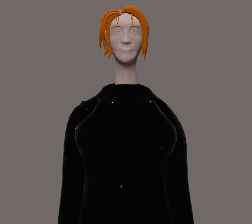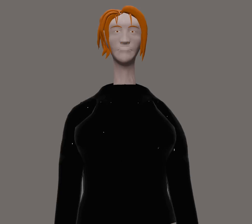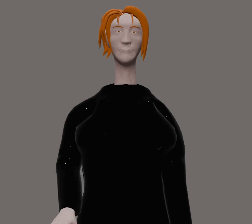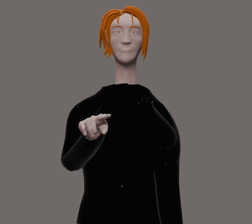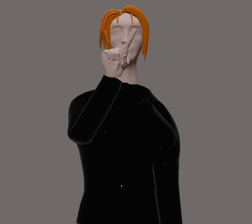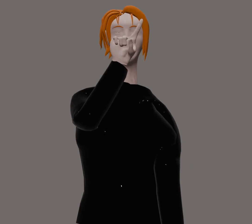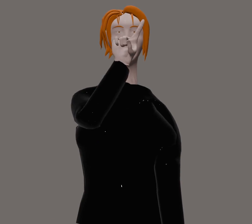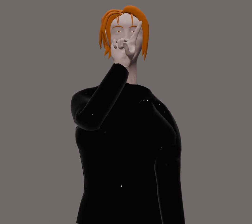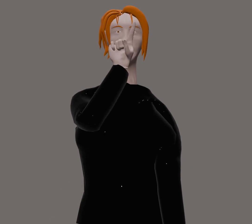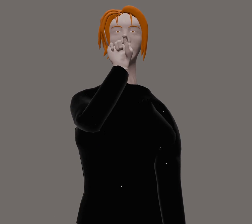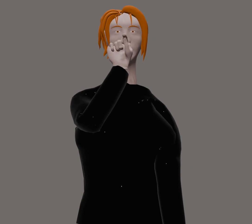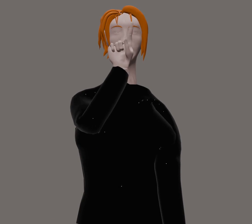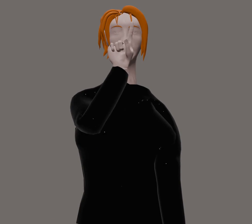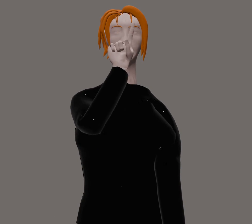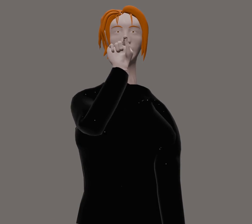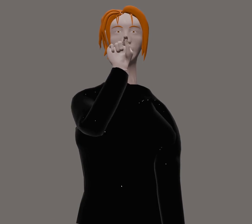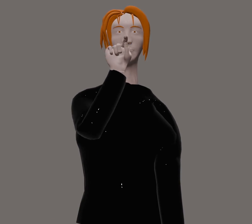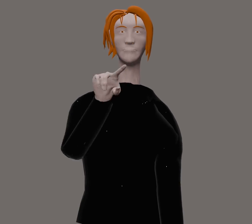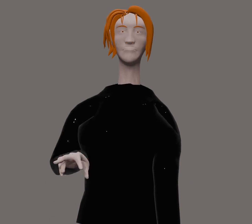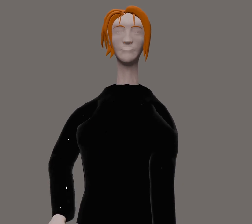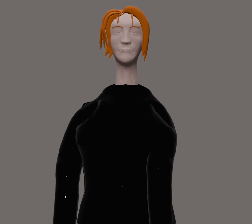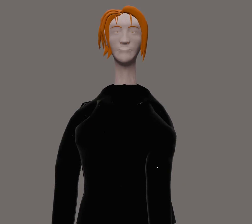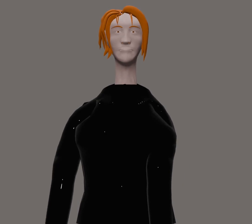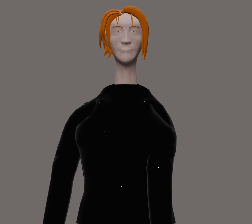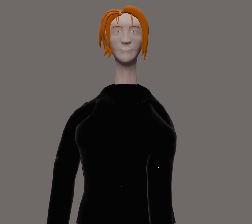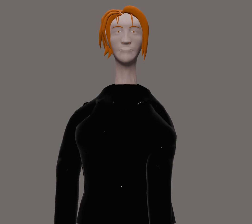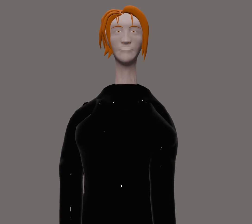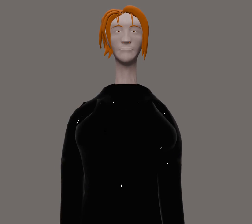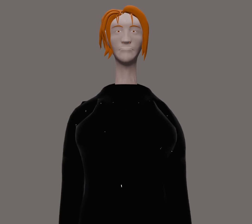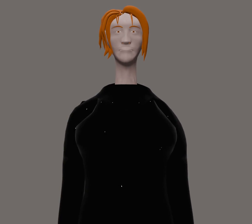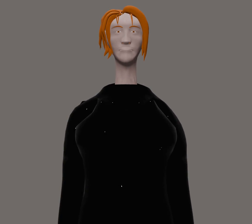Bird